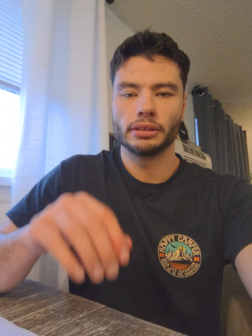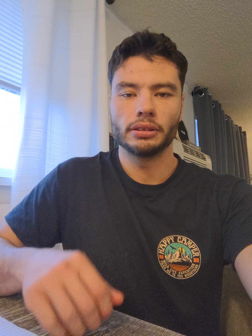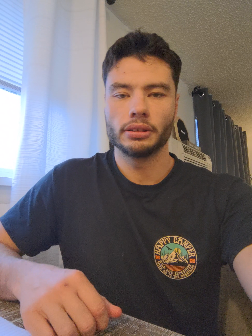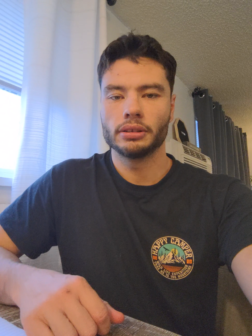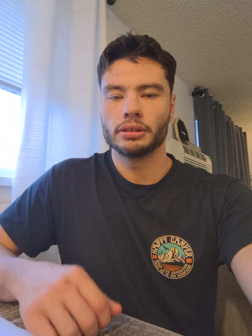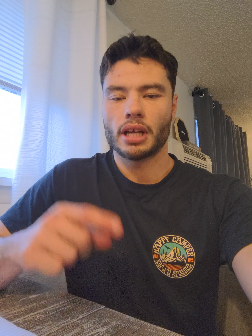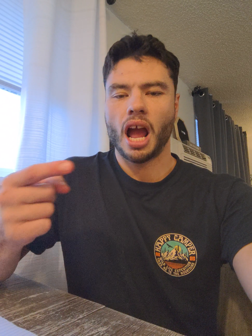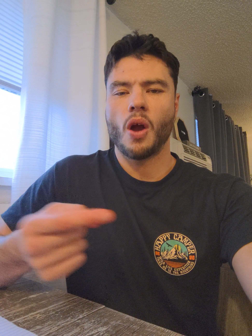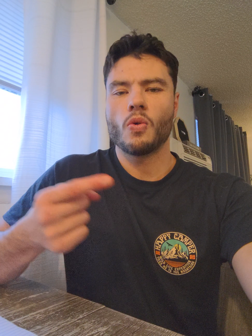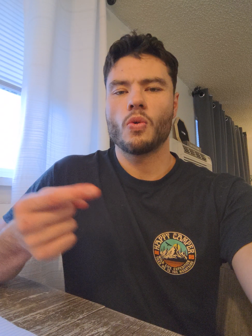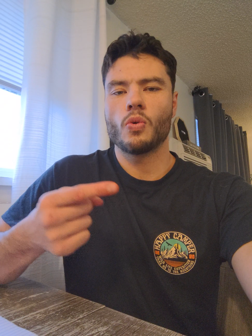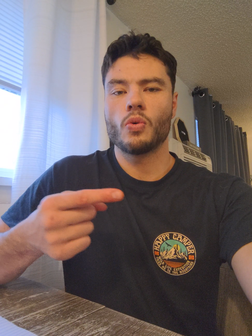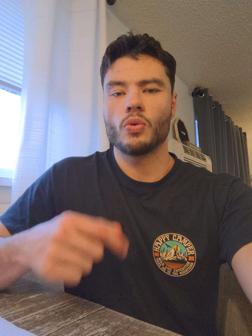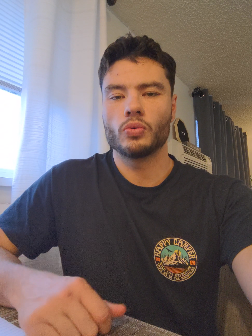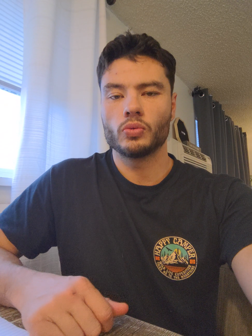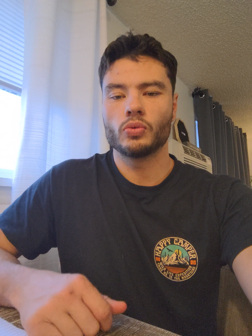owie